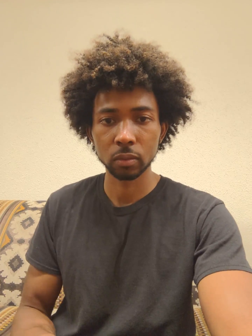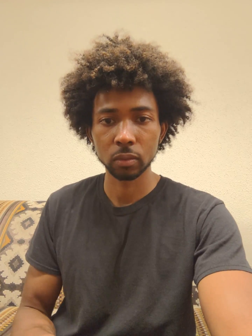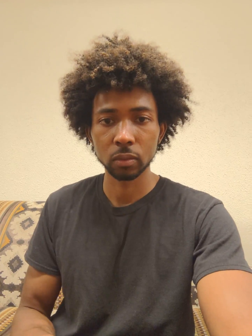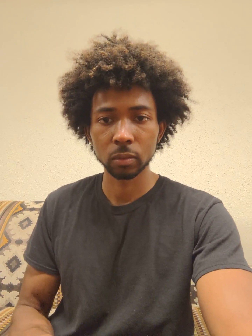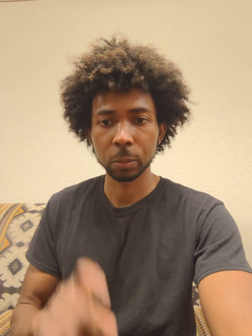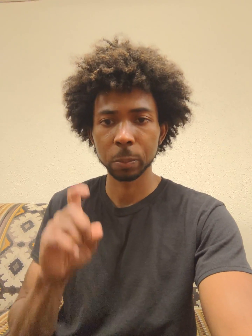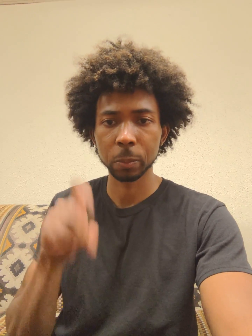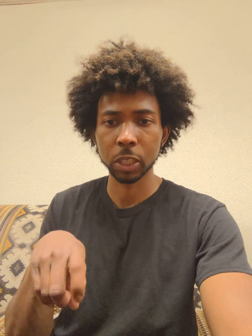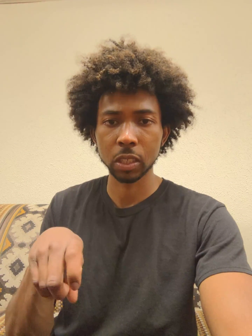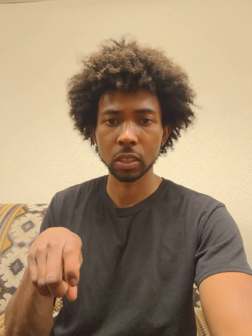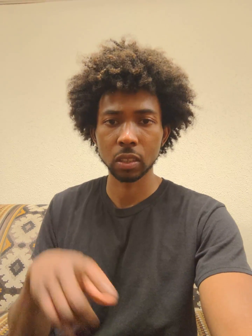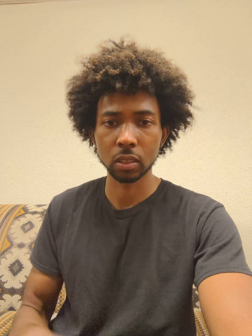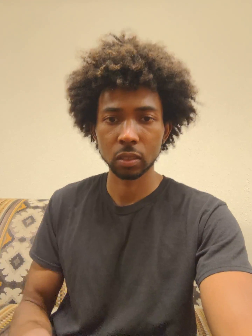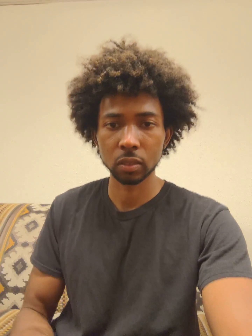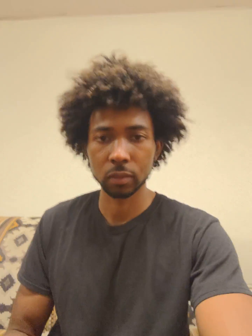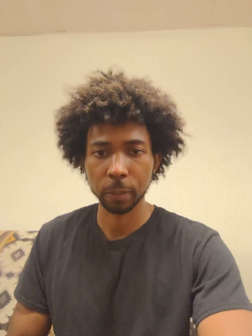must